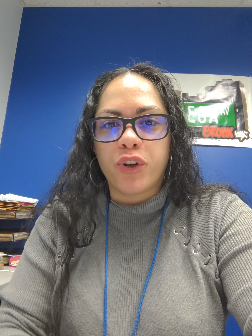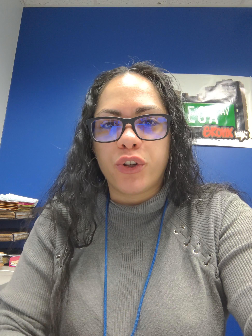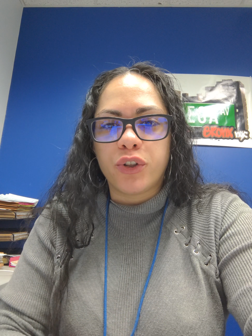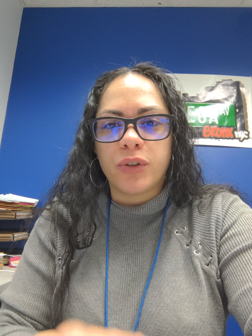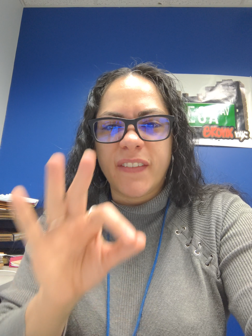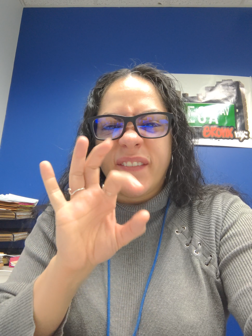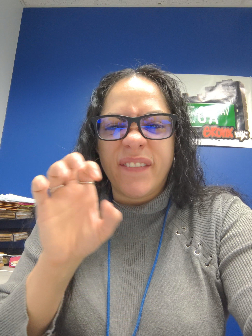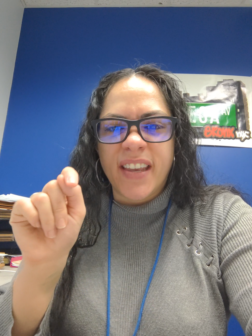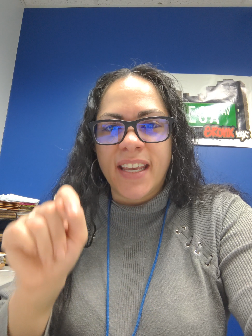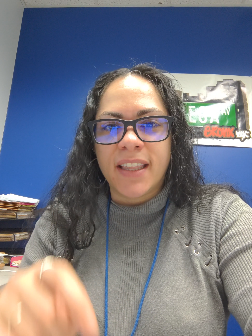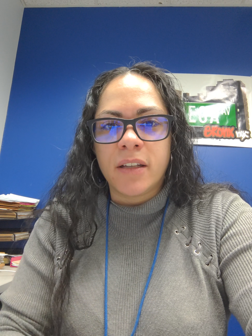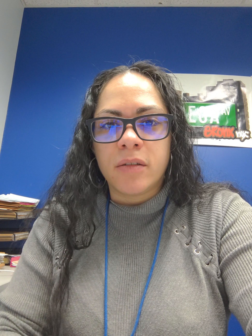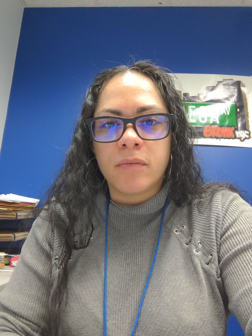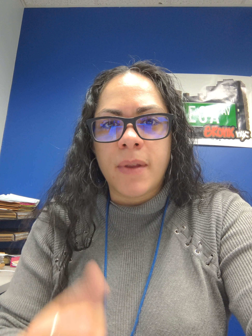feet